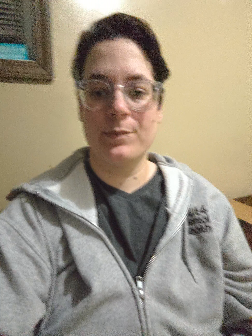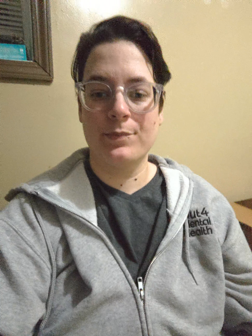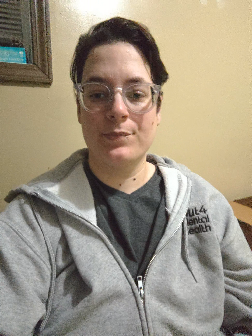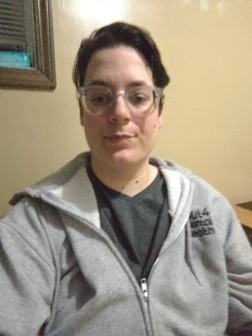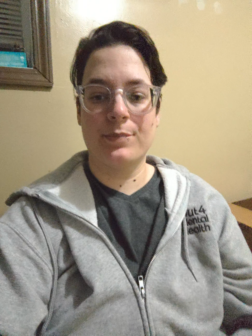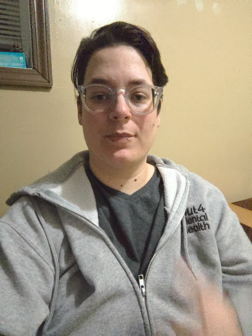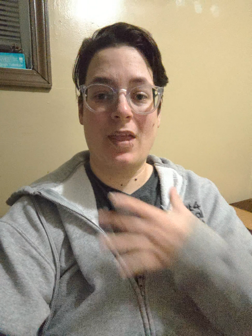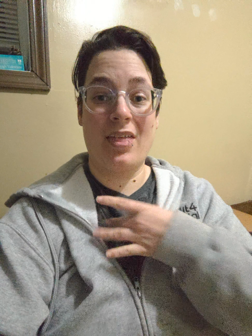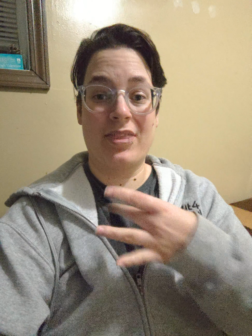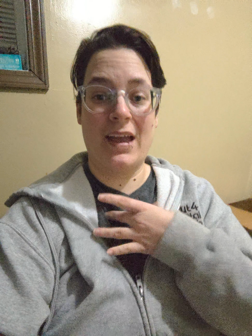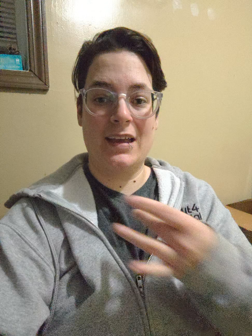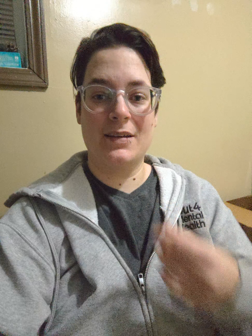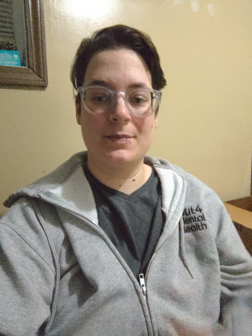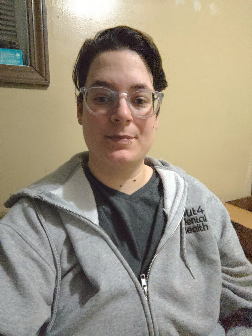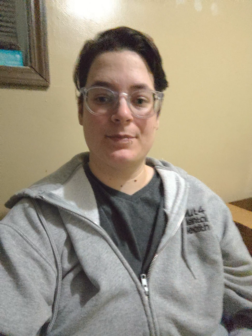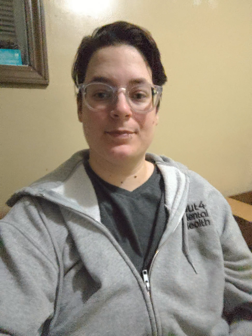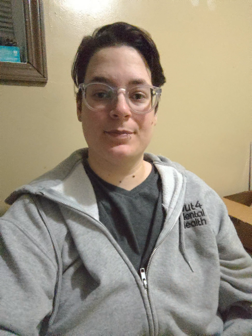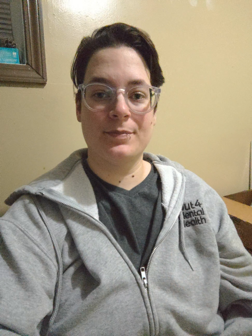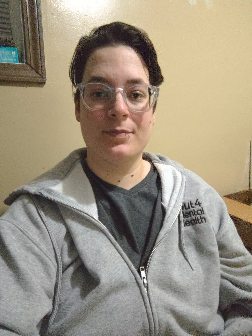like